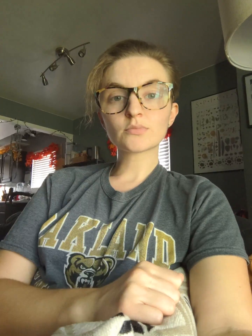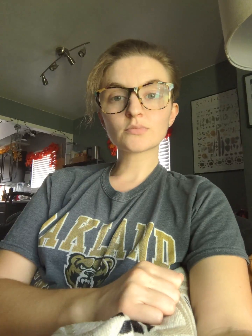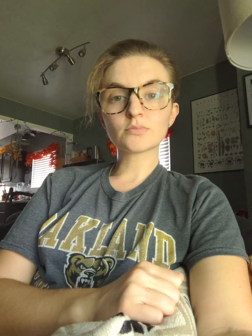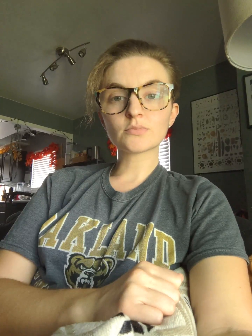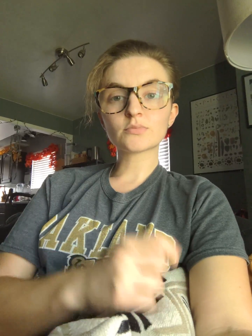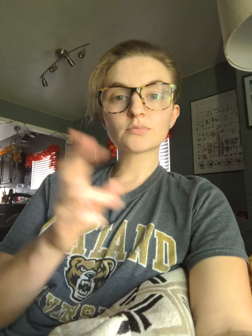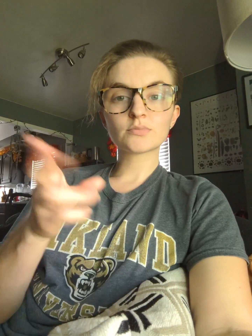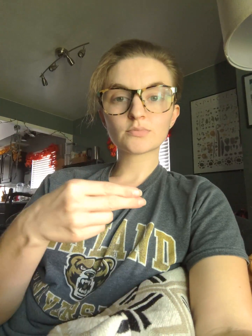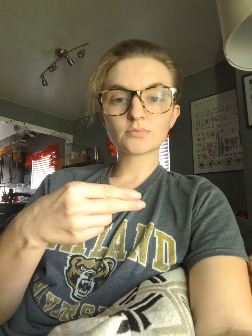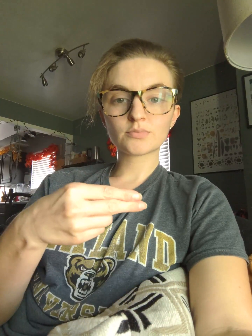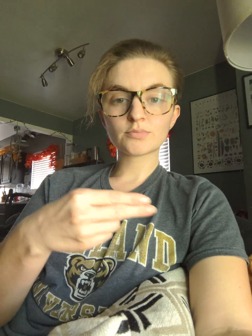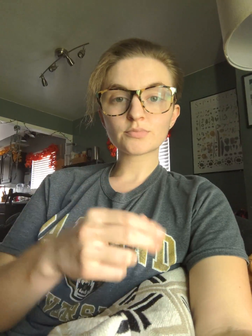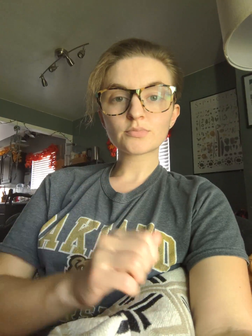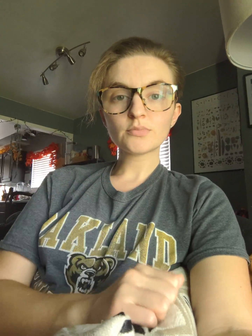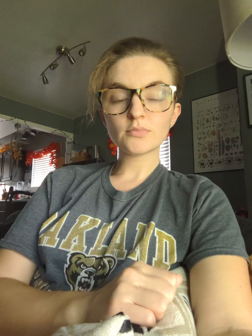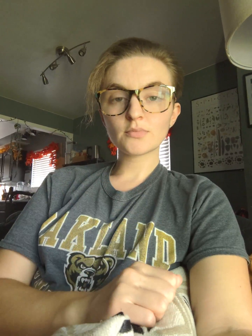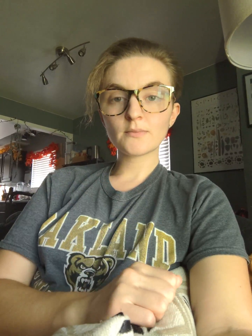belt